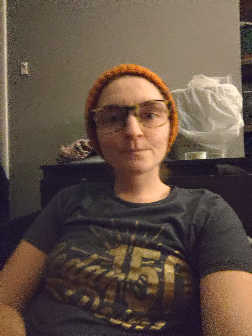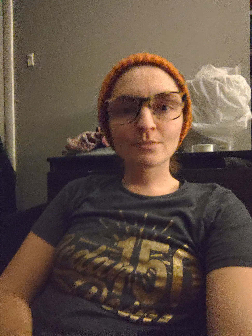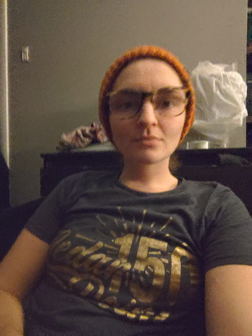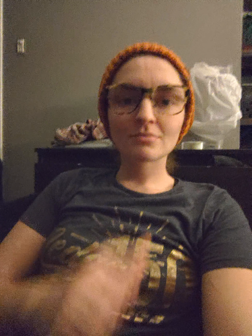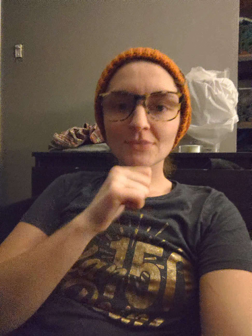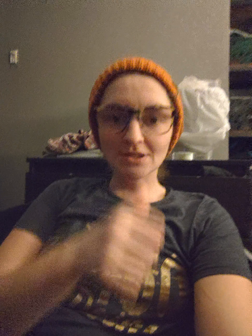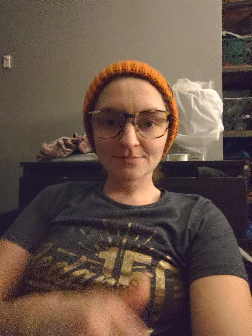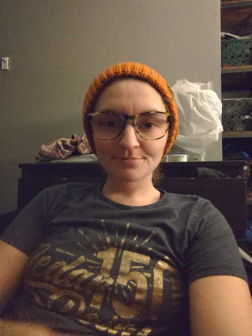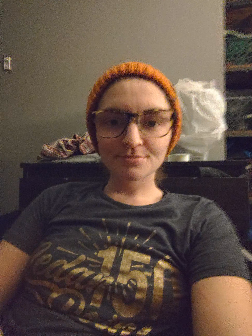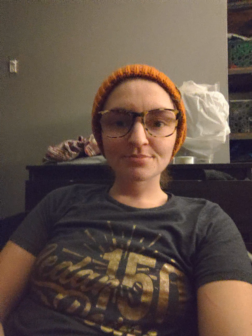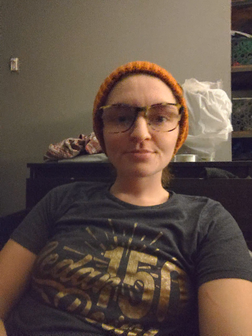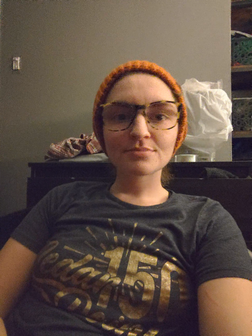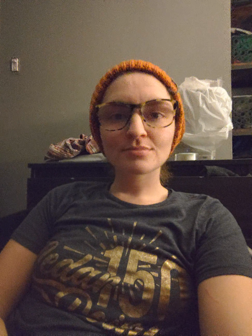not